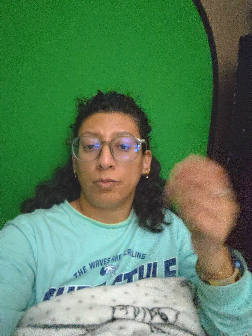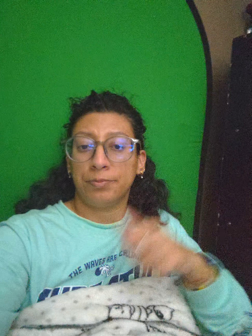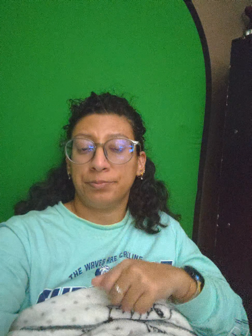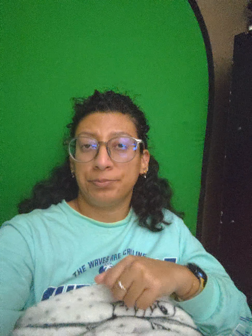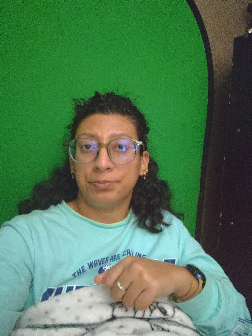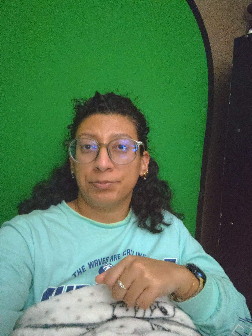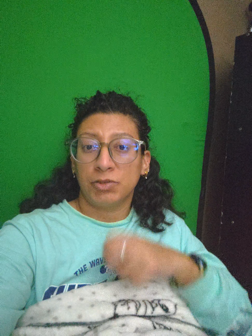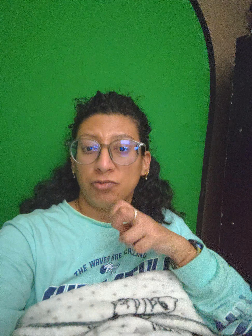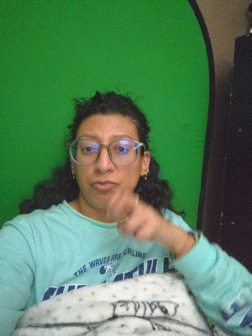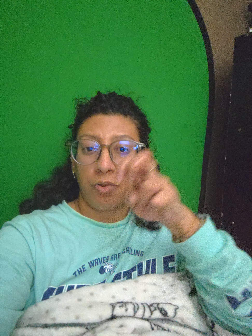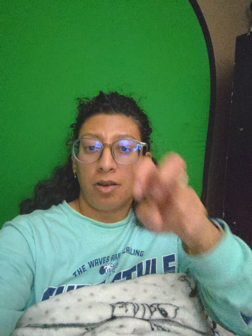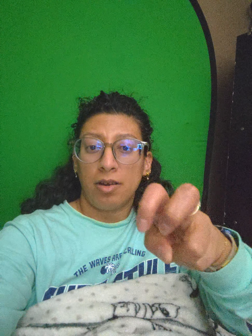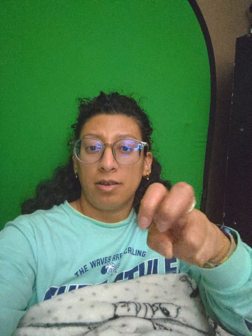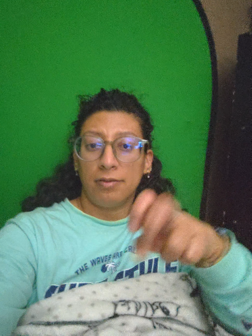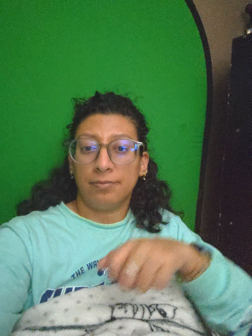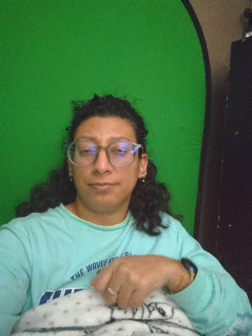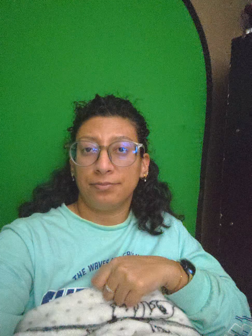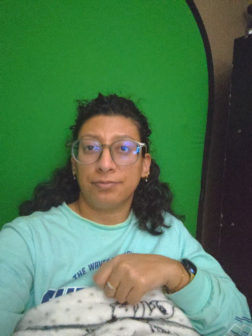ride